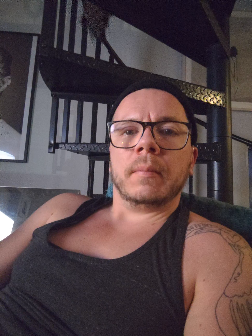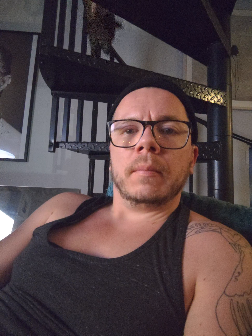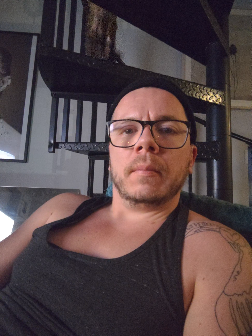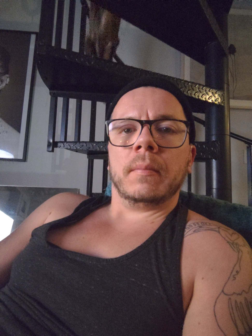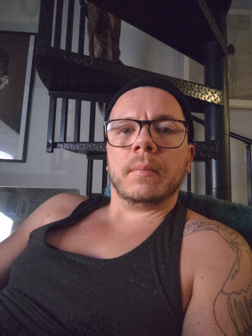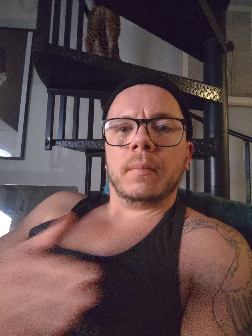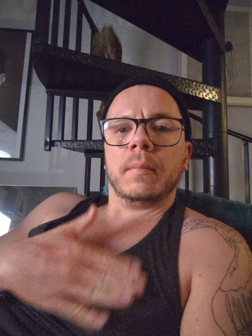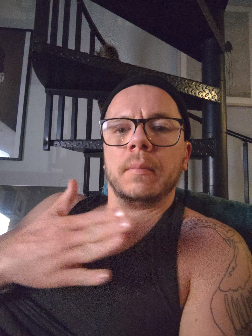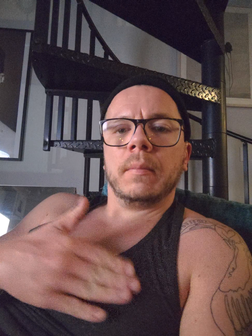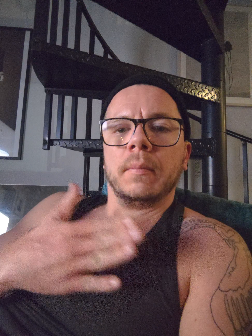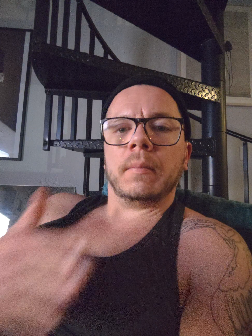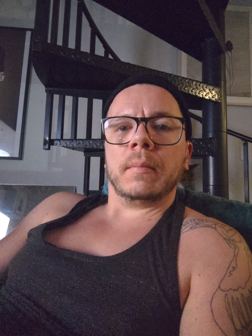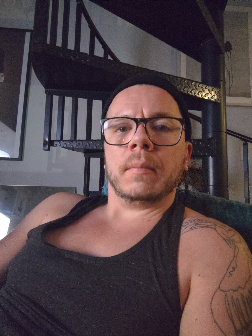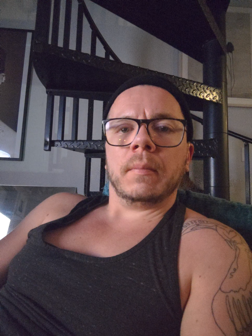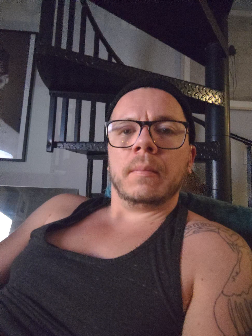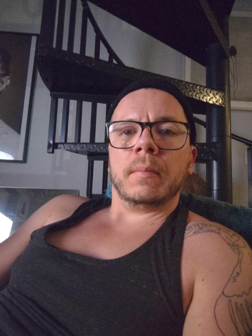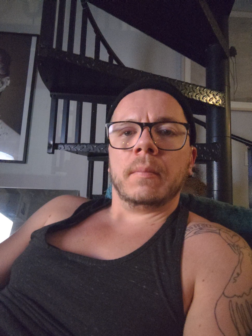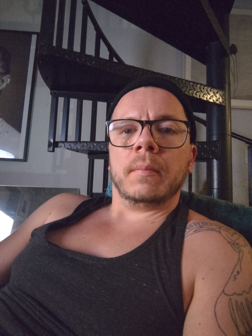happy